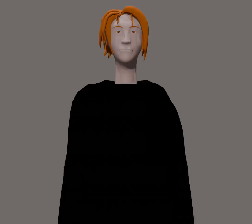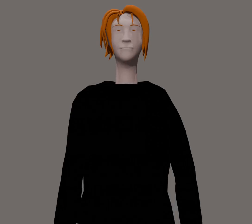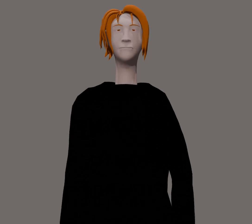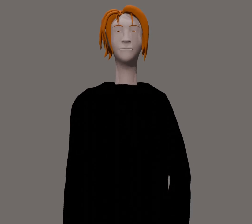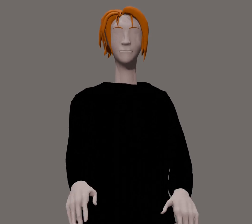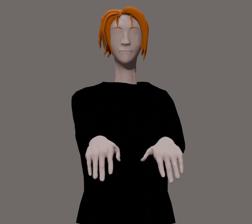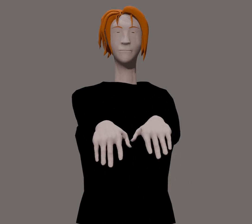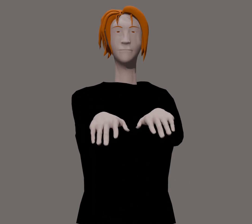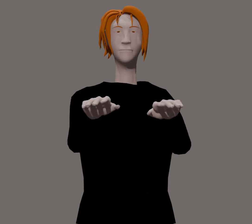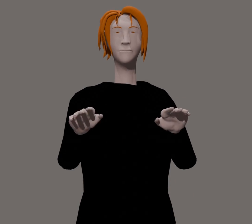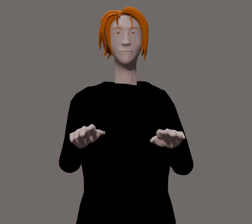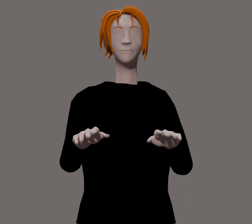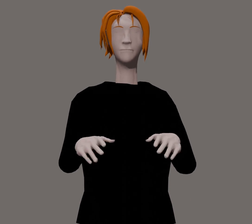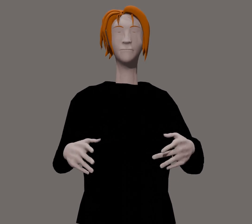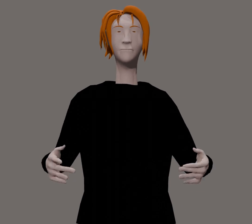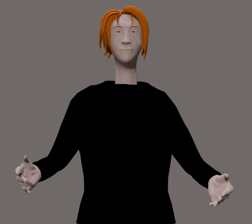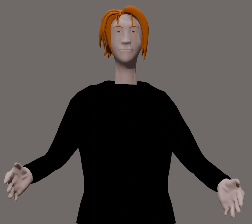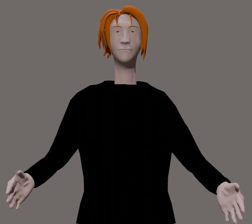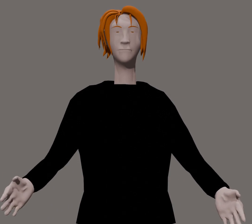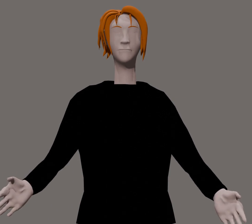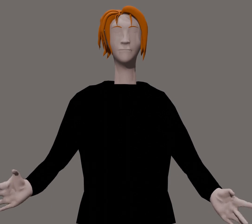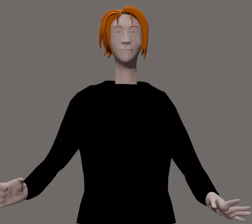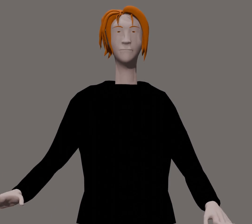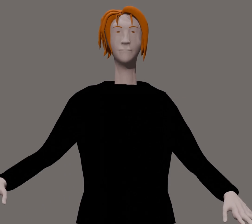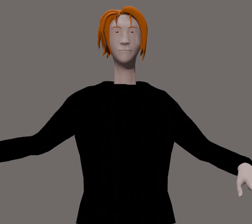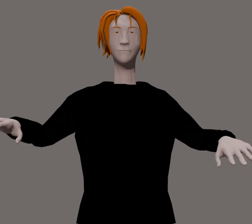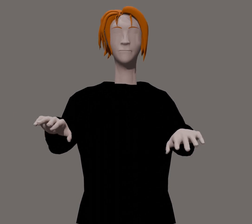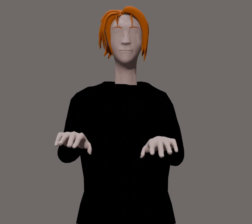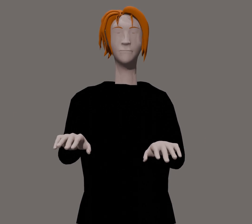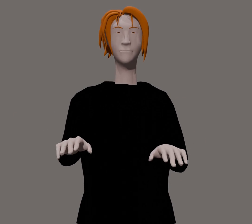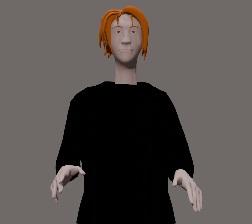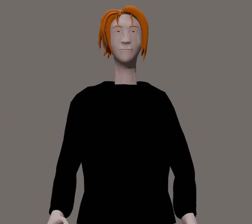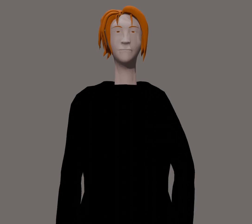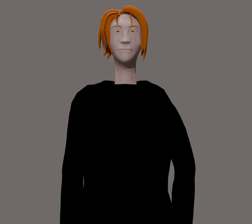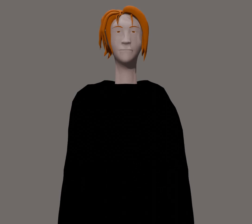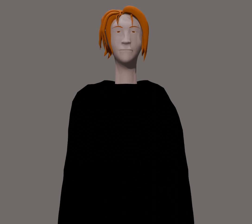Cementary